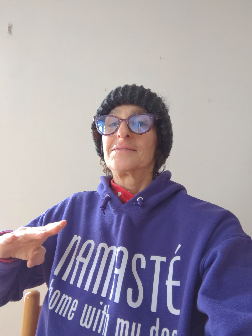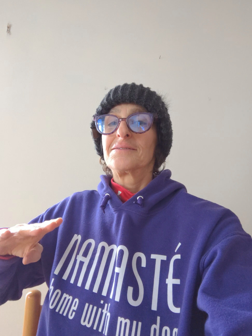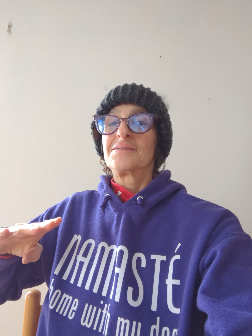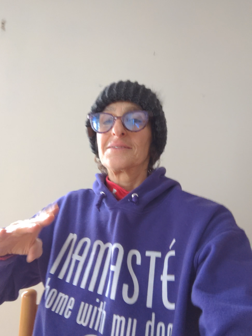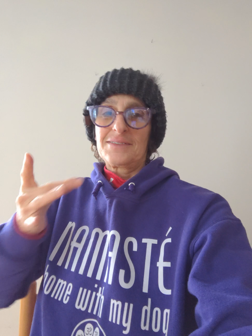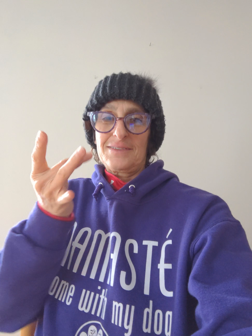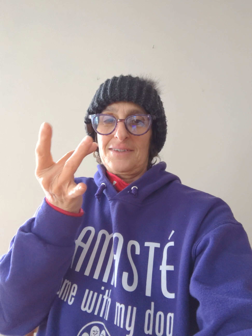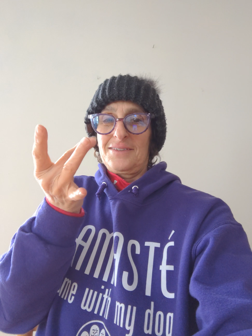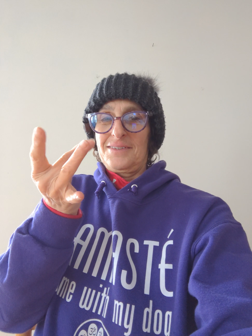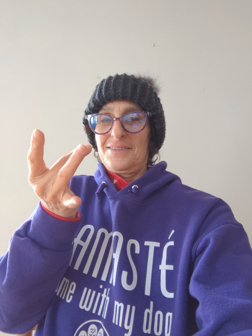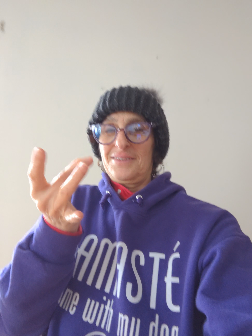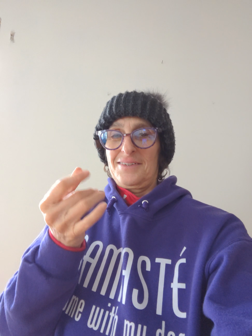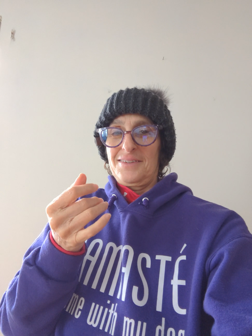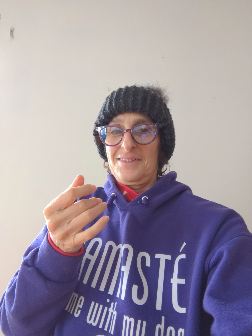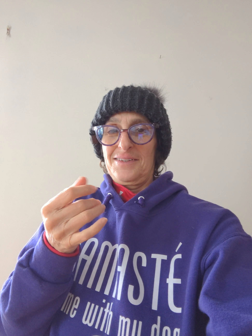sticky